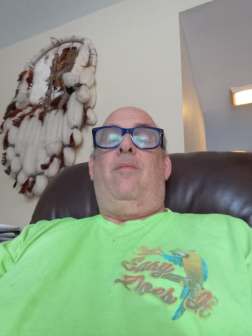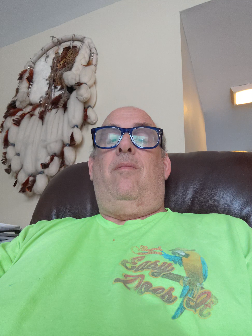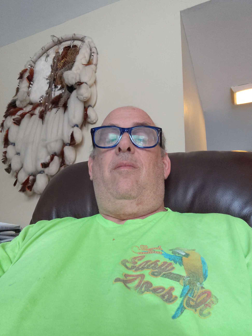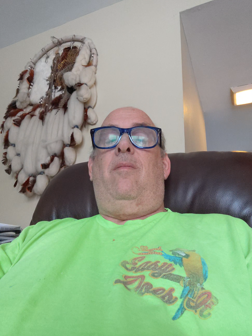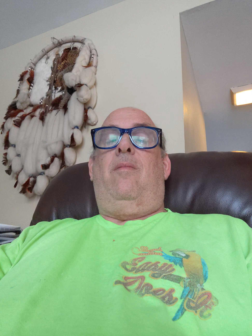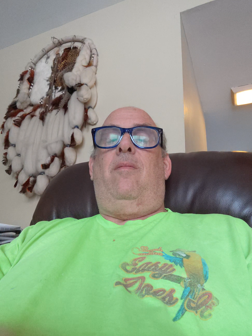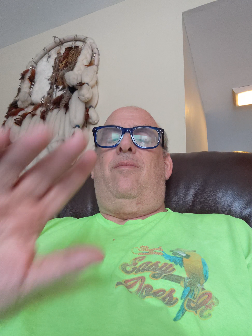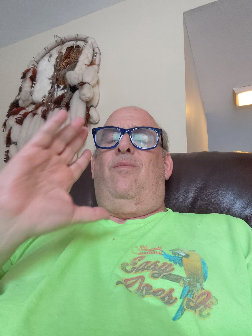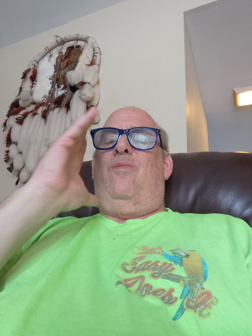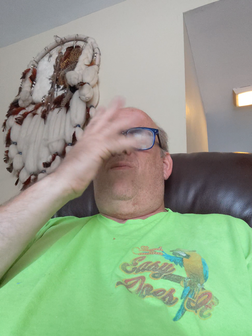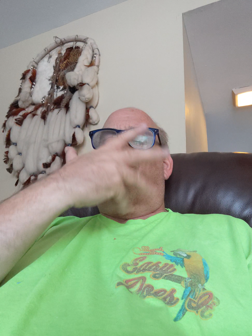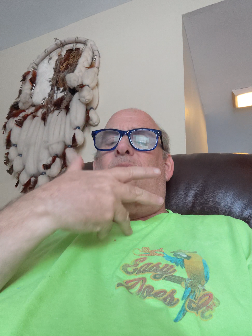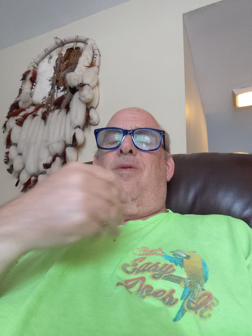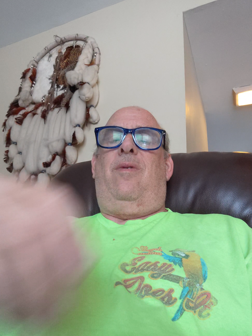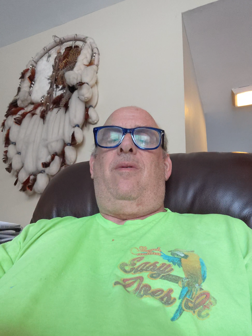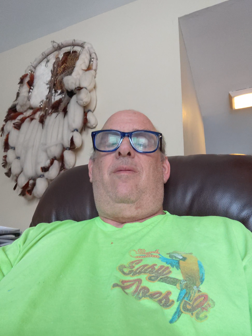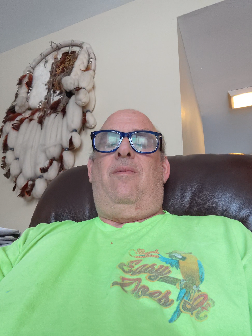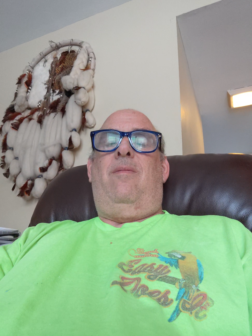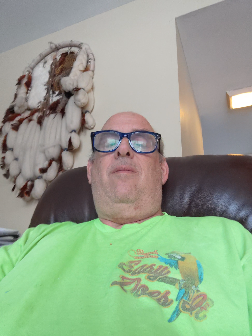pretty